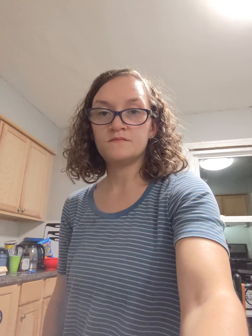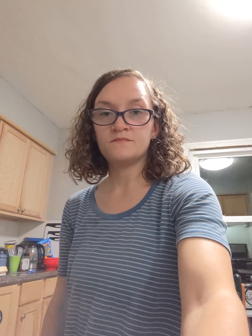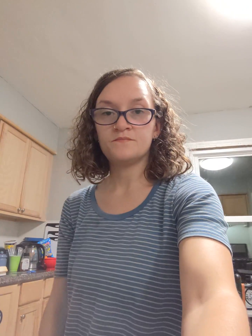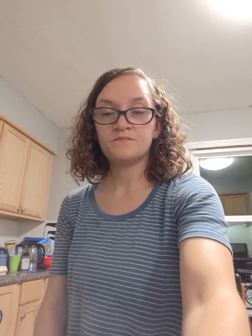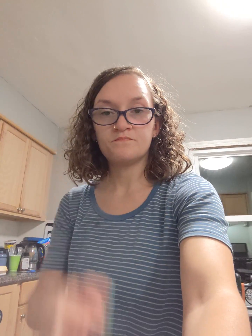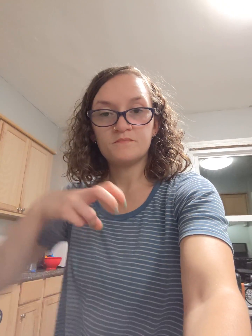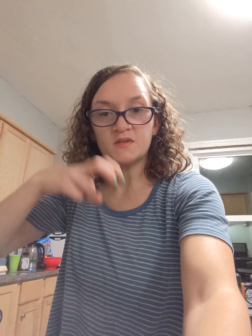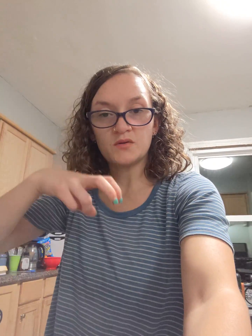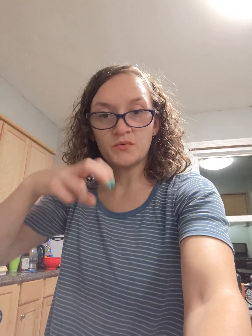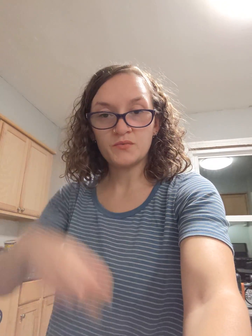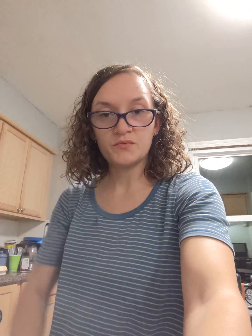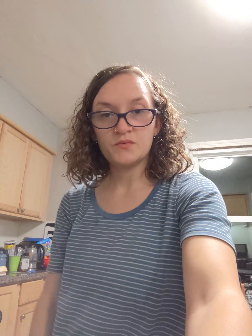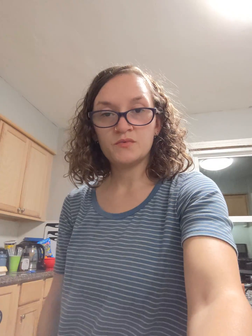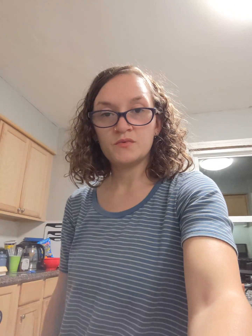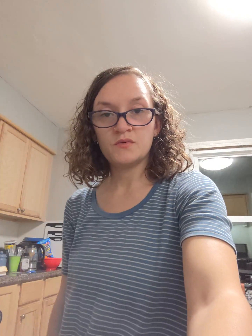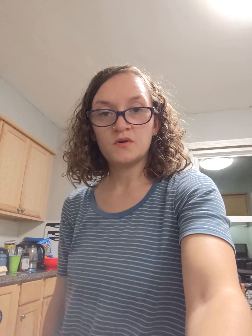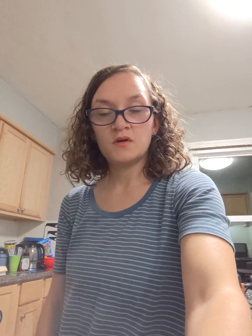potato